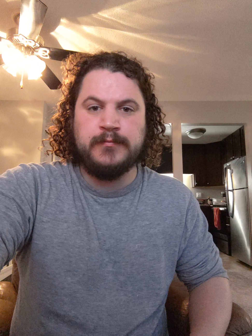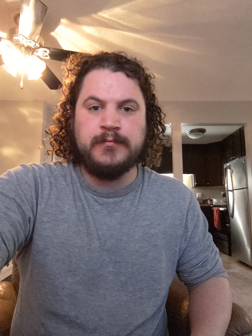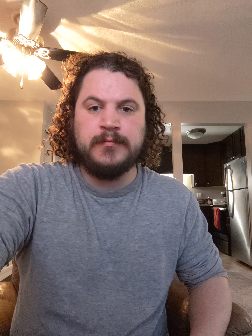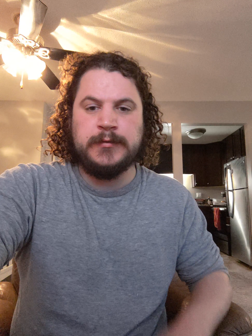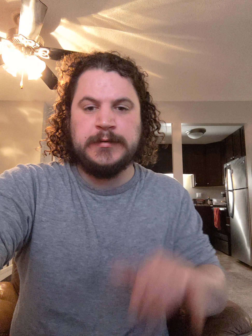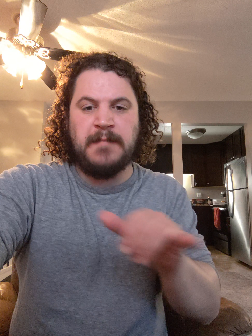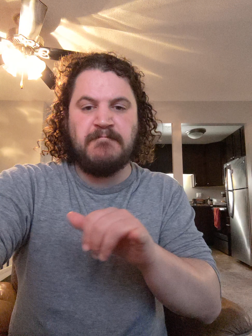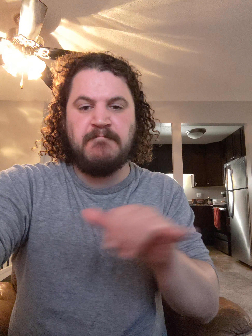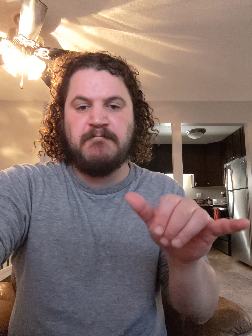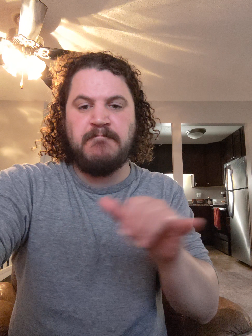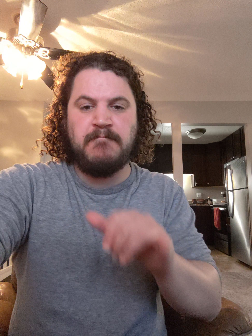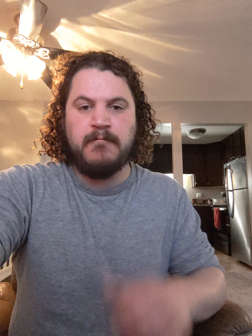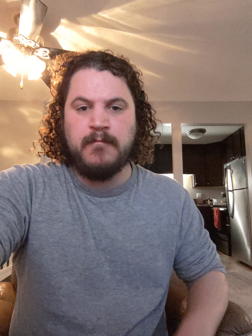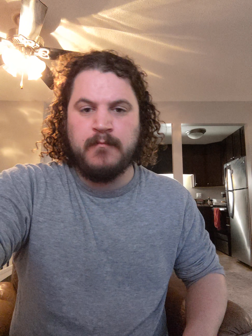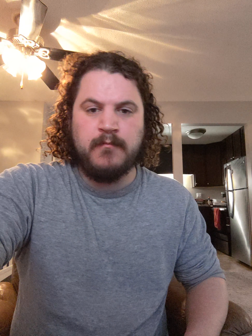same